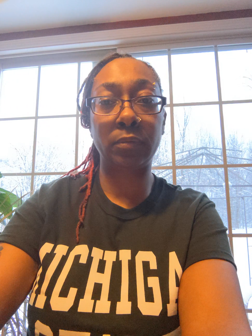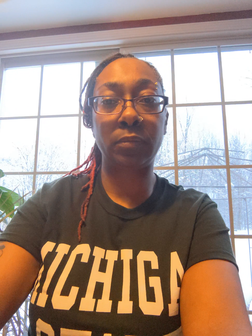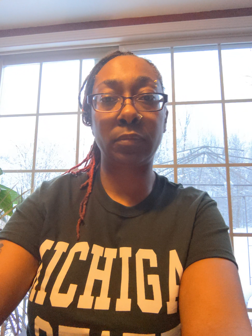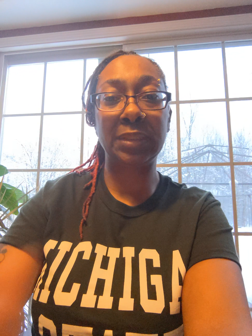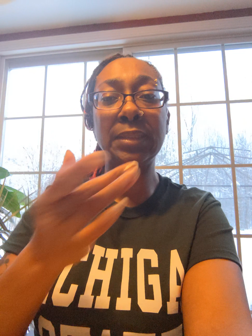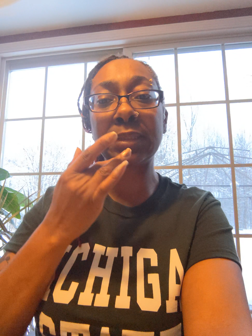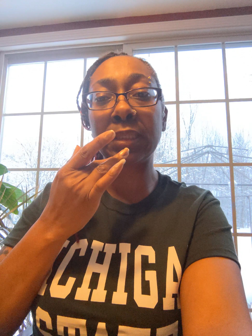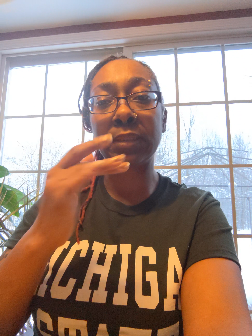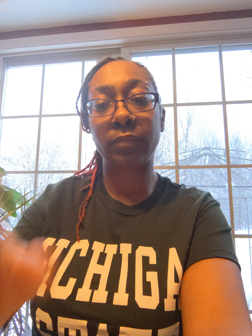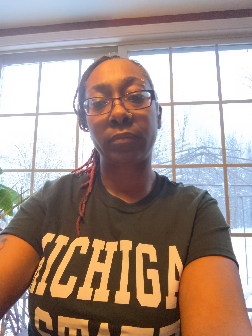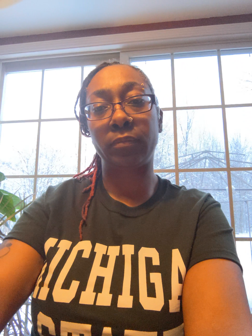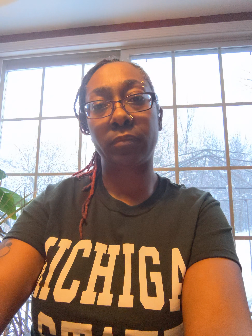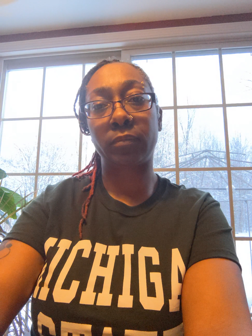taste